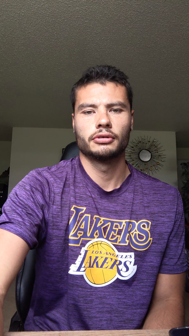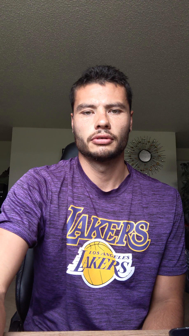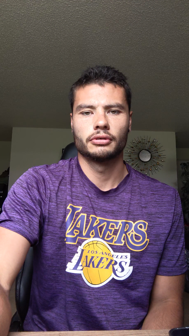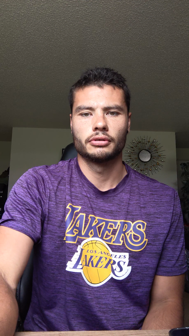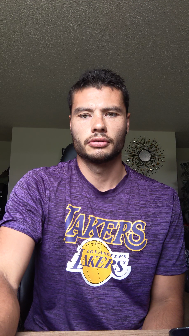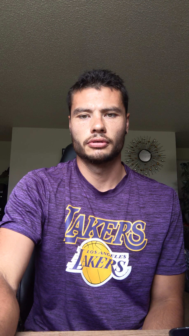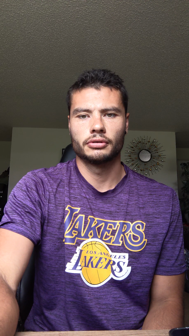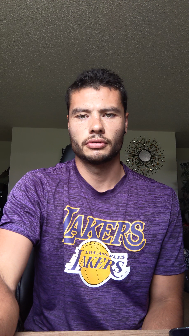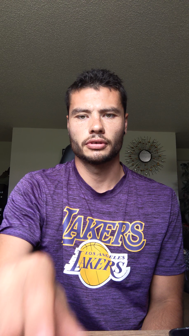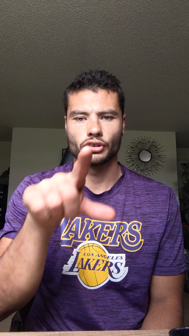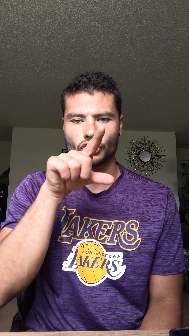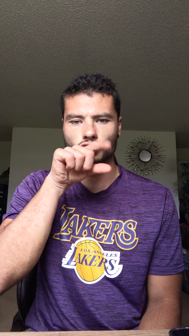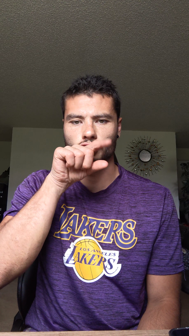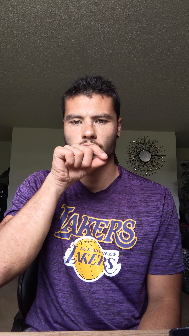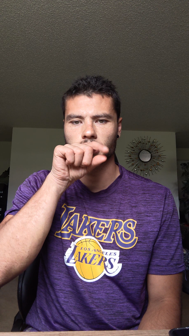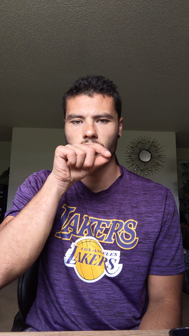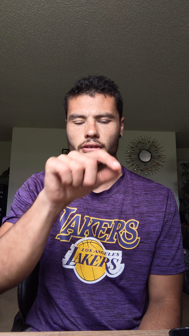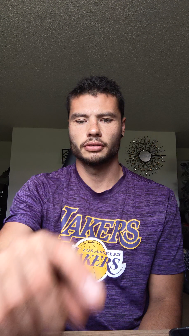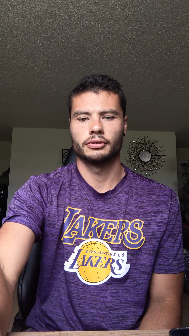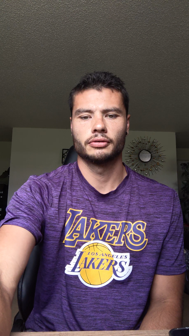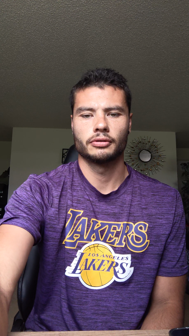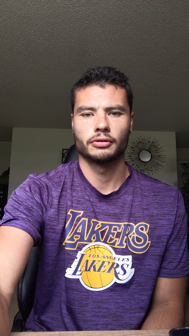chicken